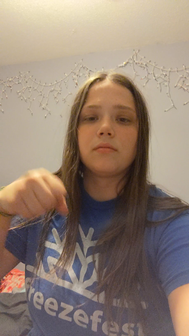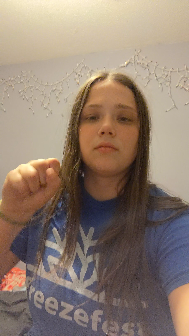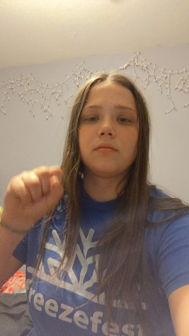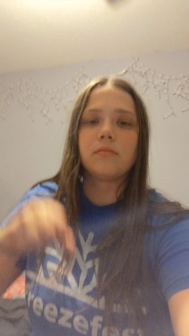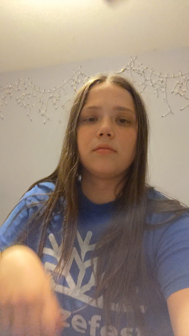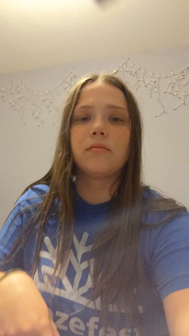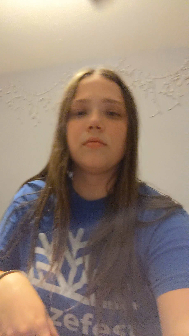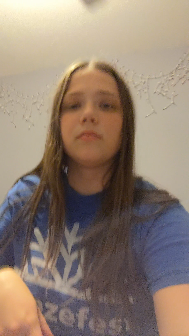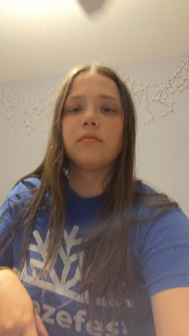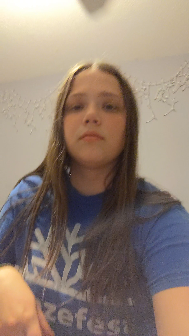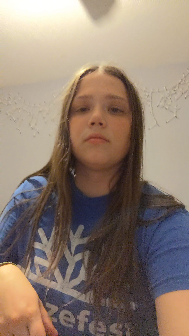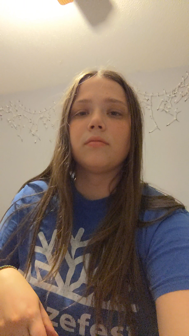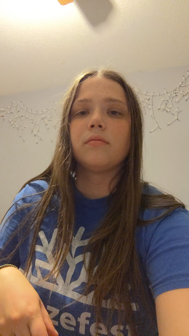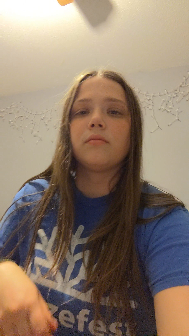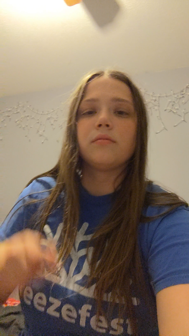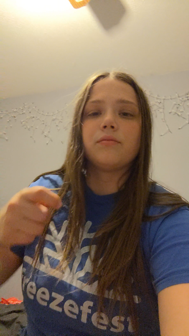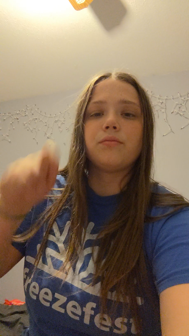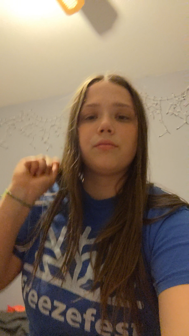rip